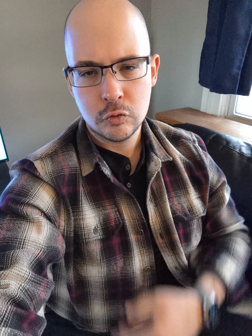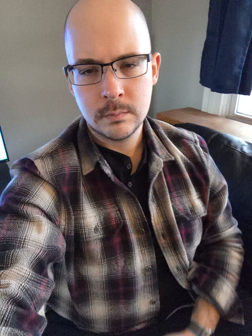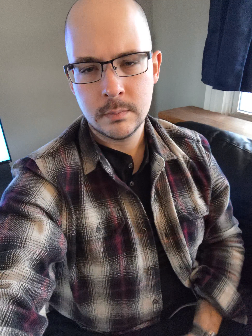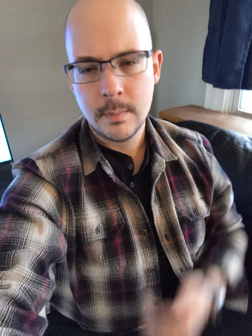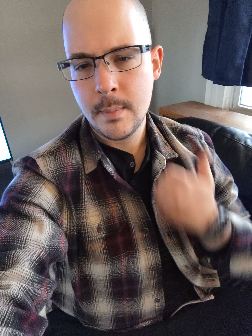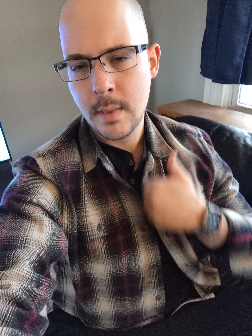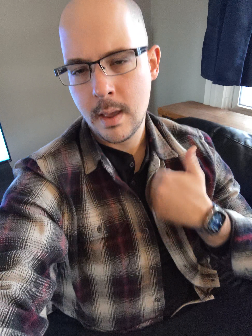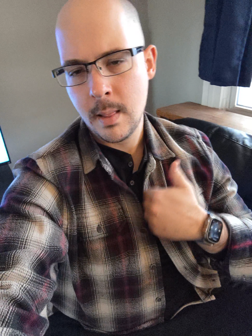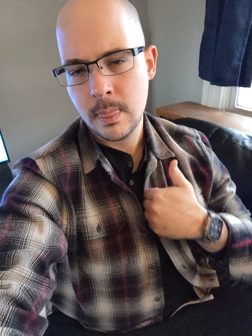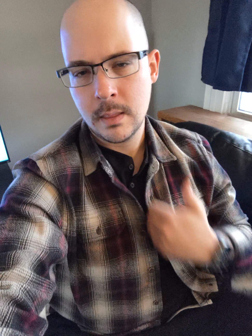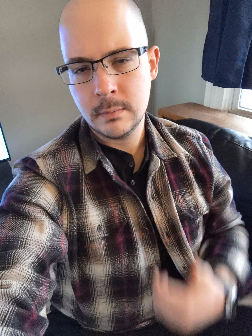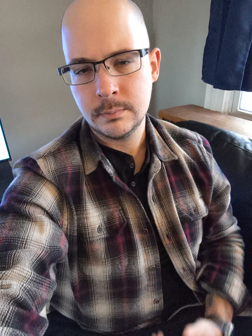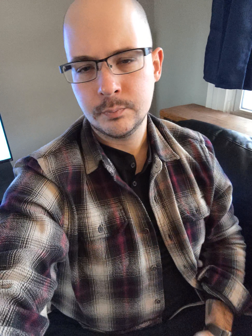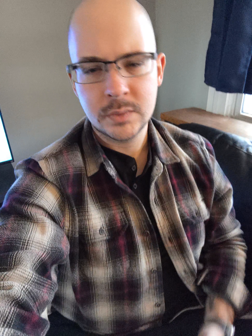bath